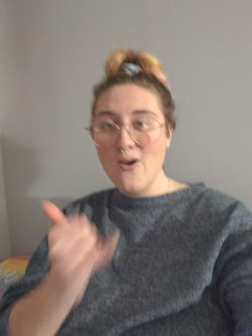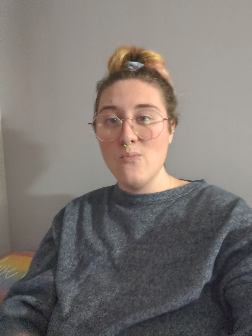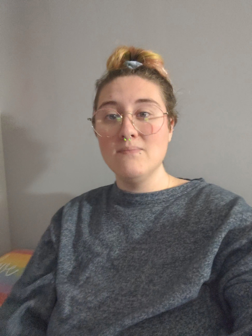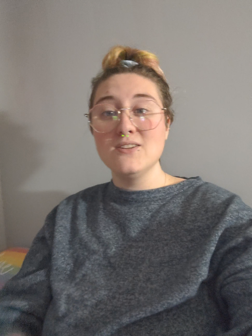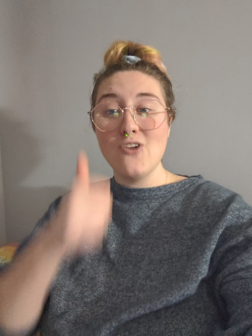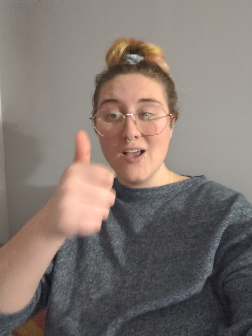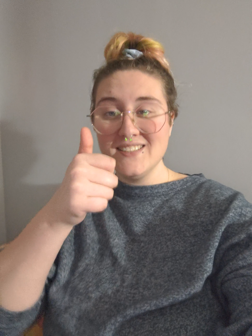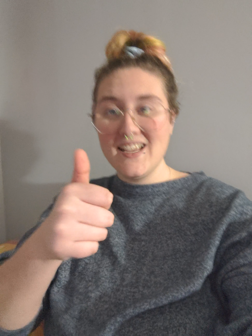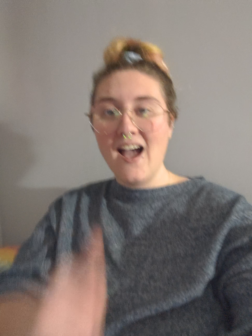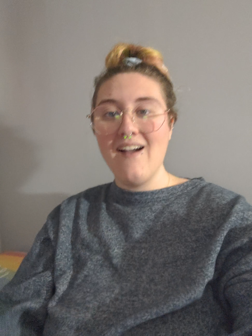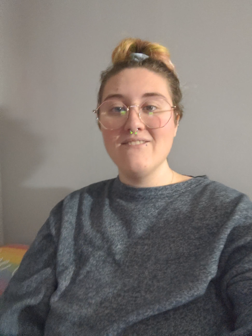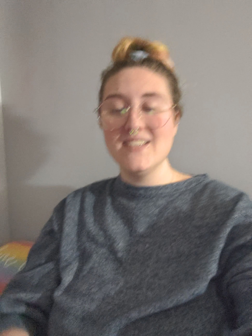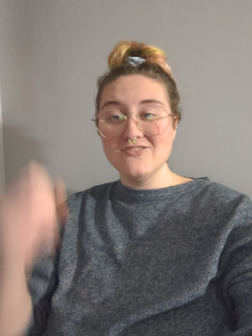yourself